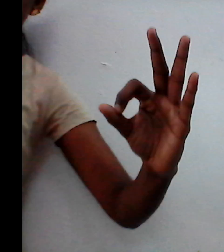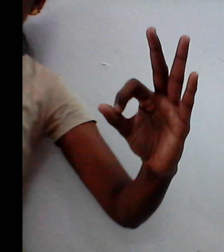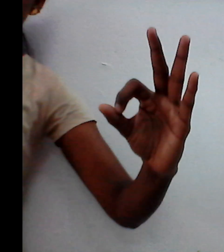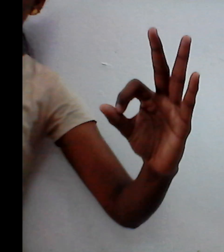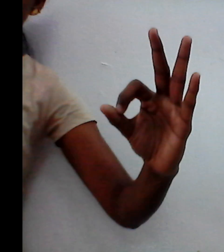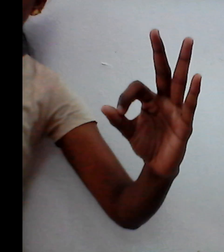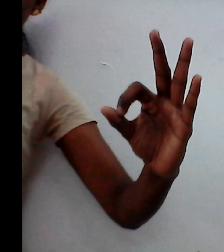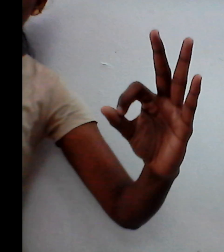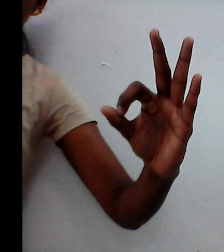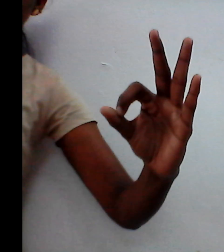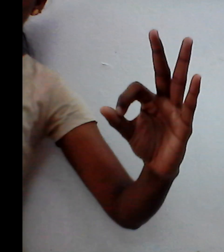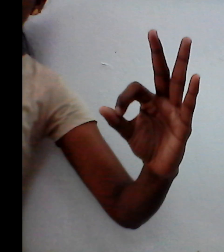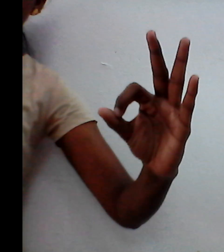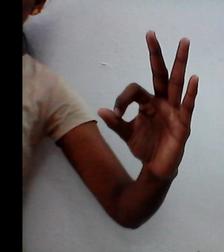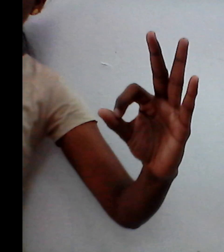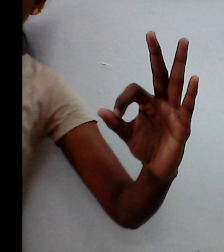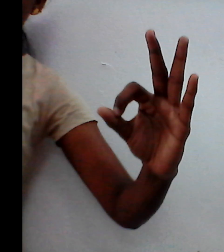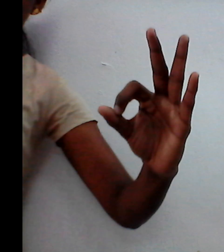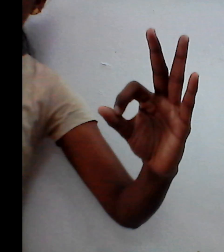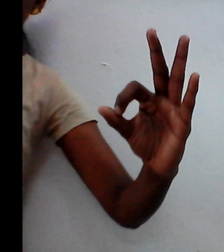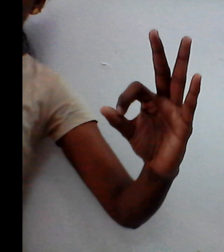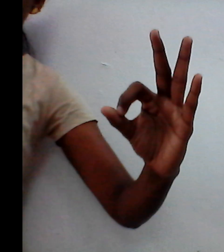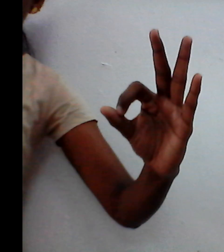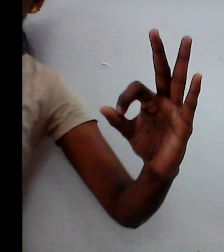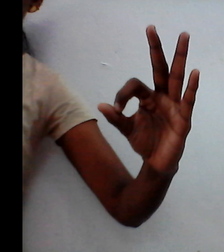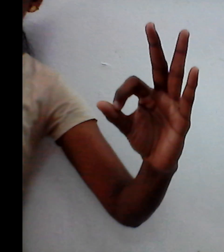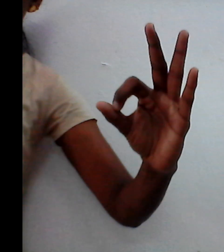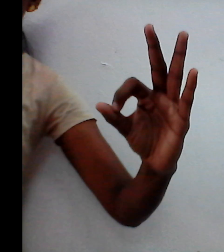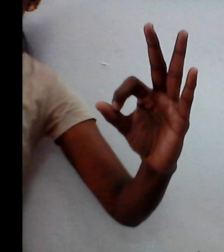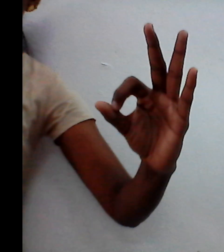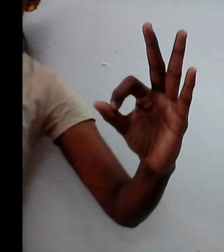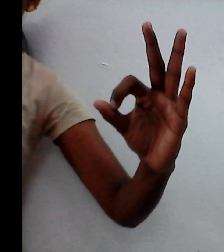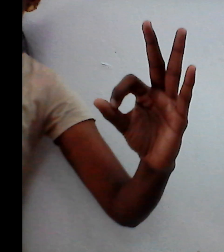ഒ